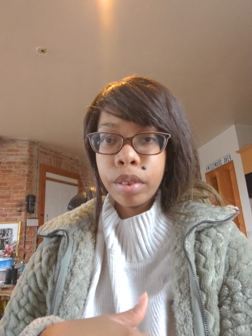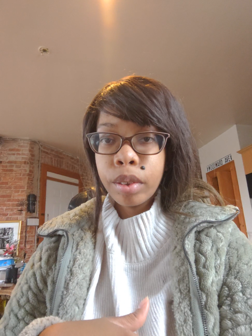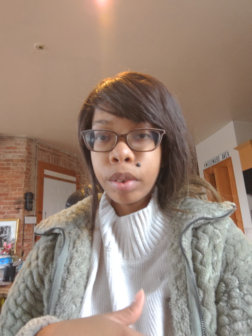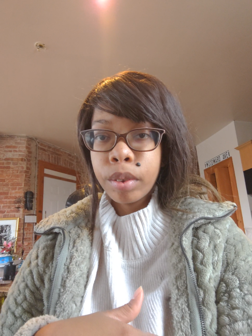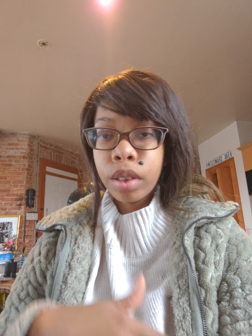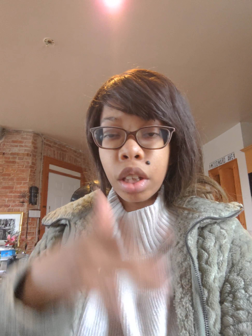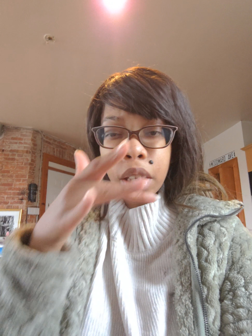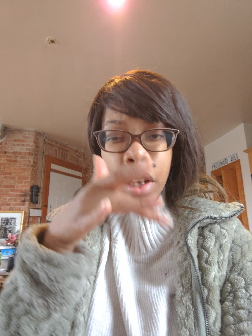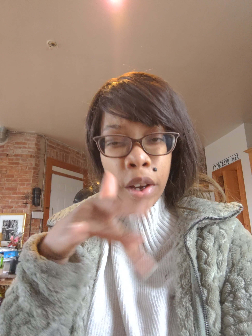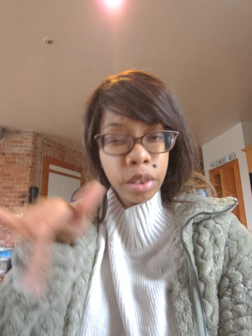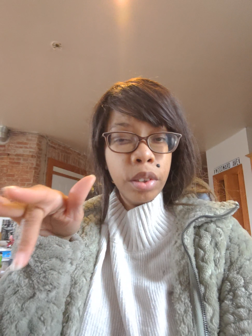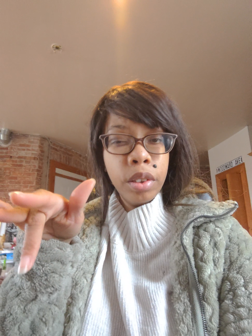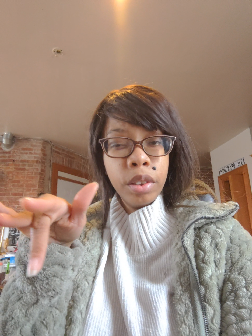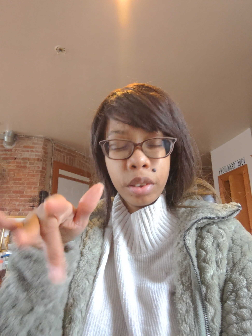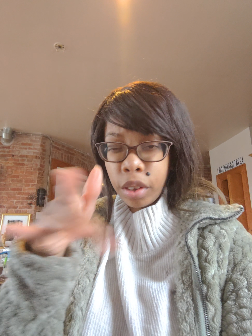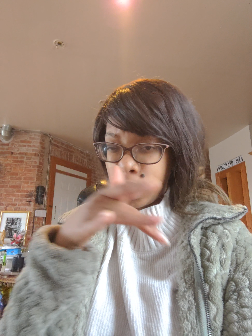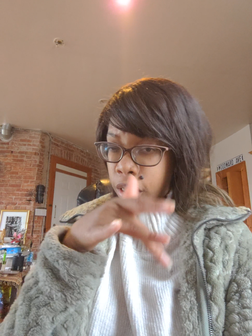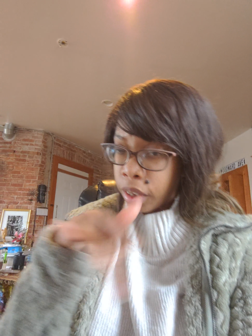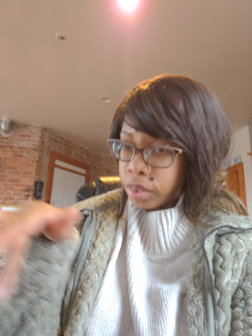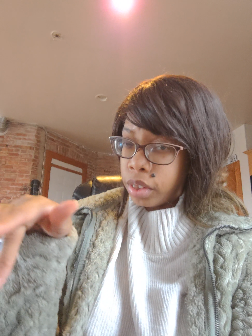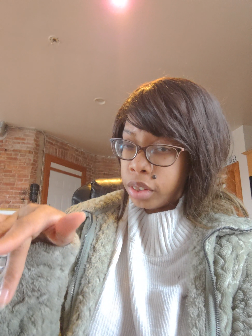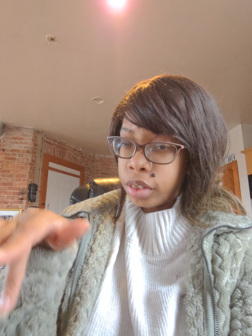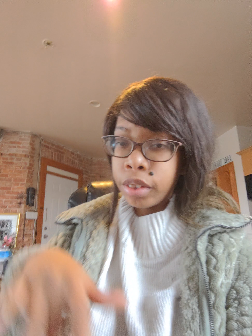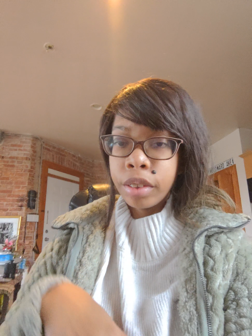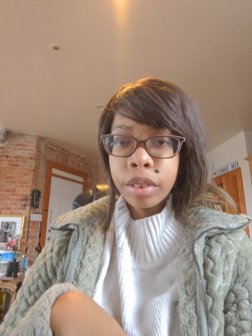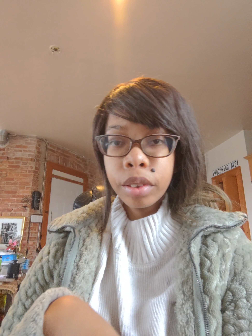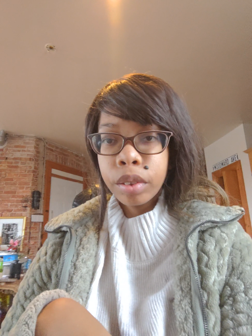empty